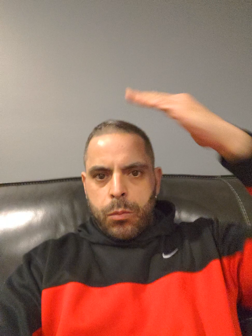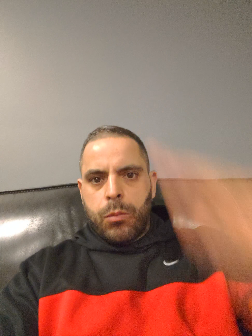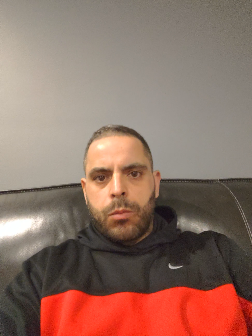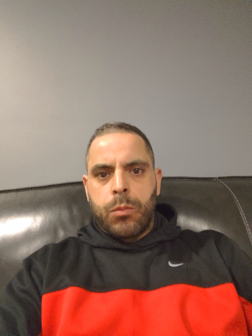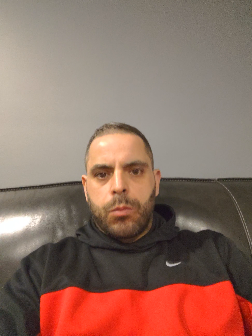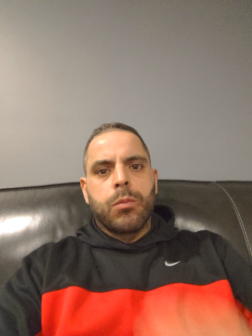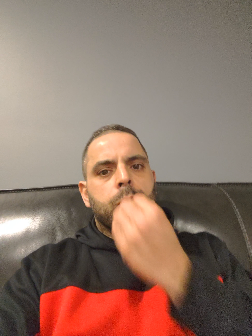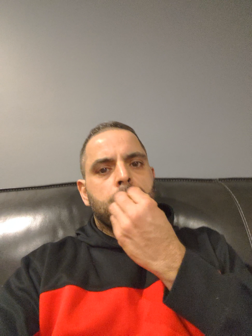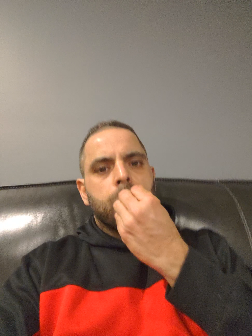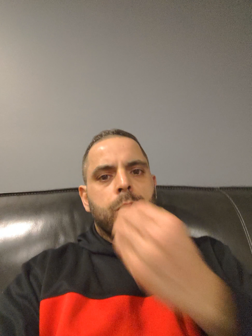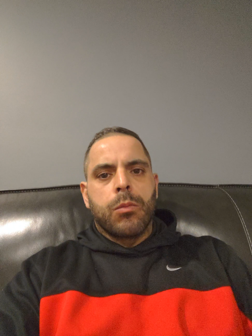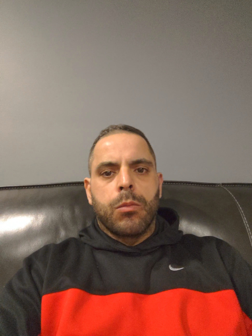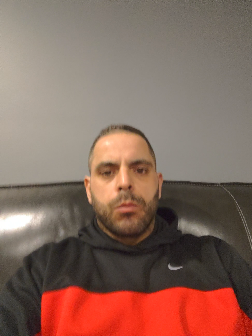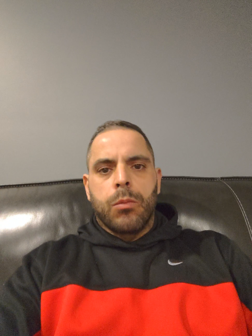food